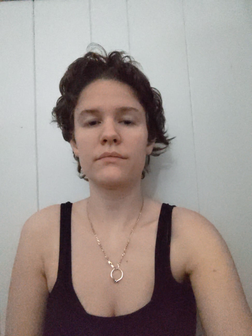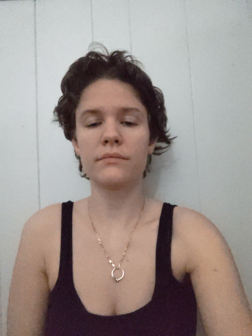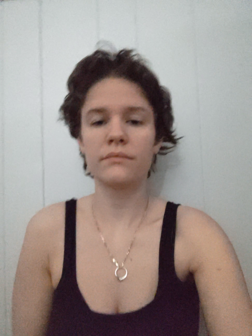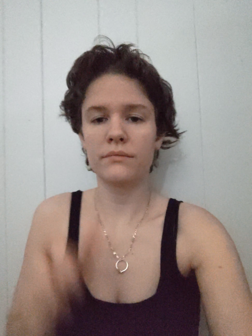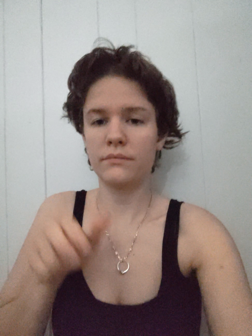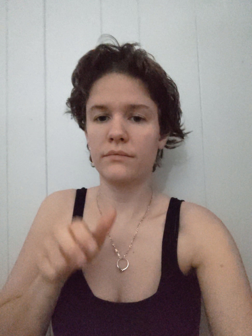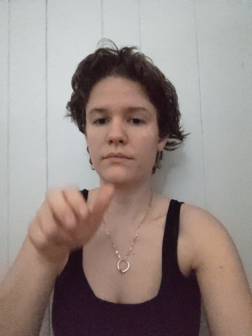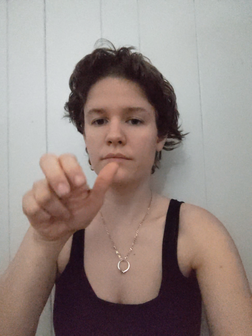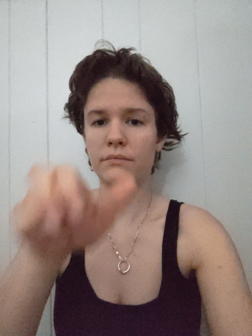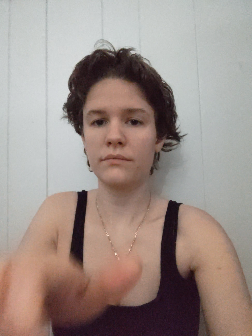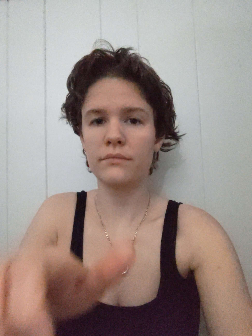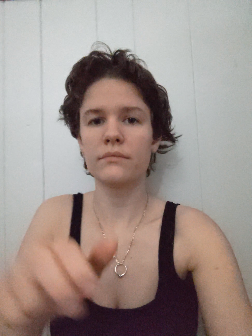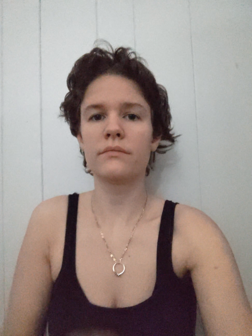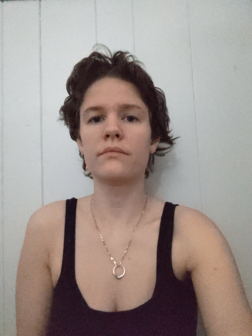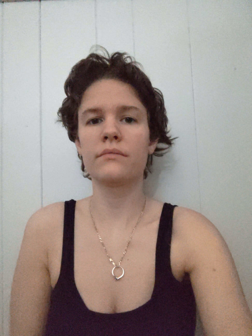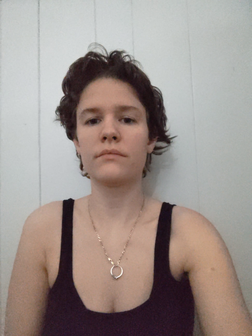ride